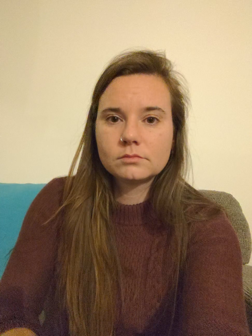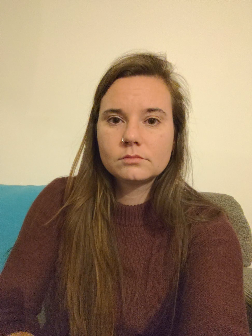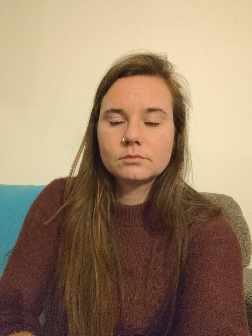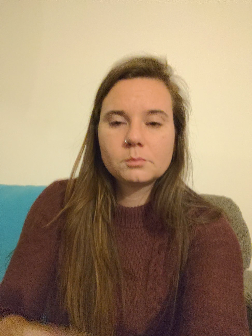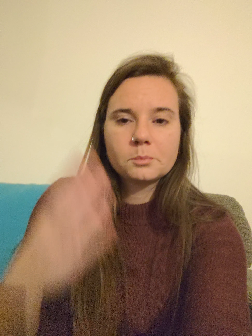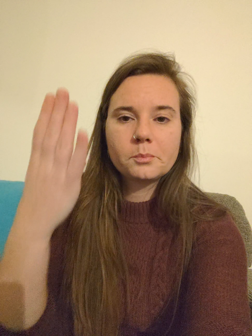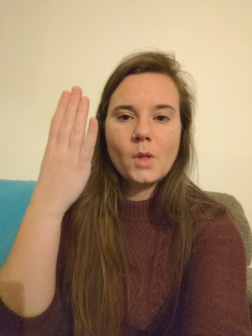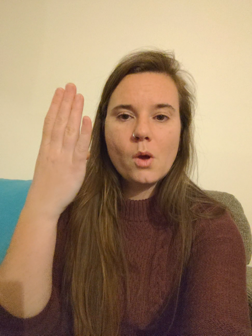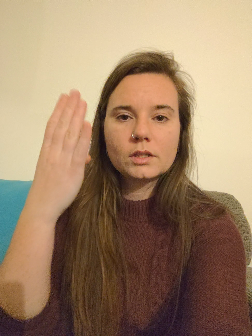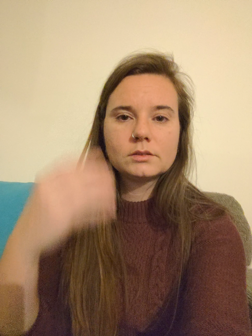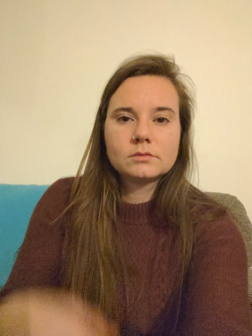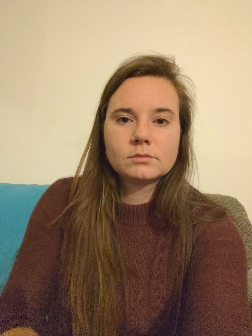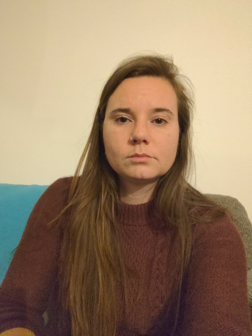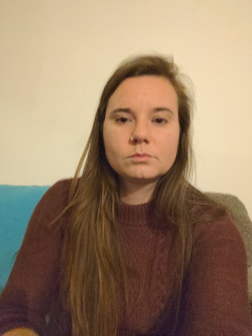morning